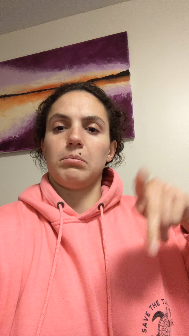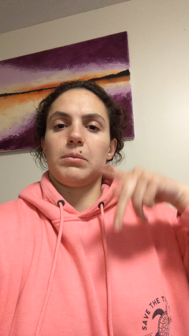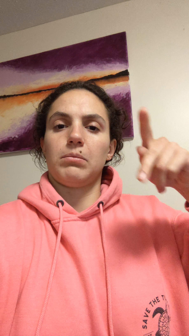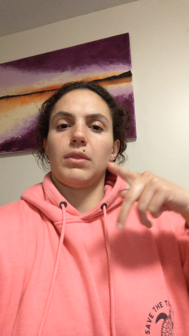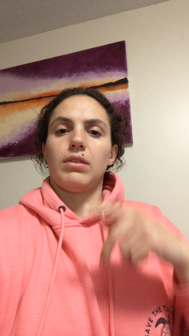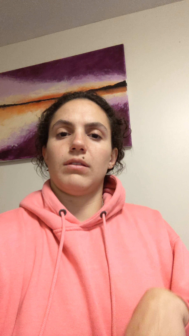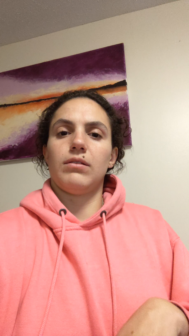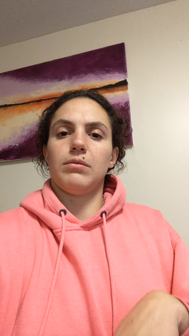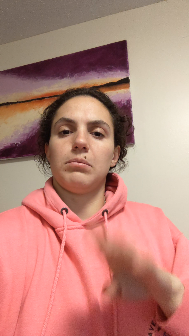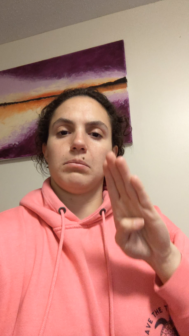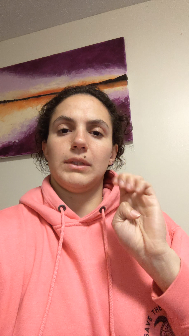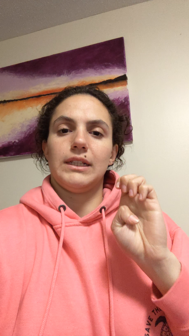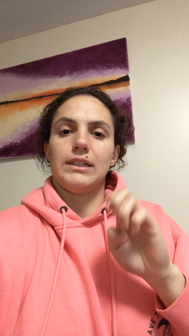be